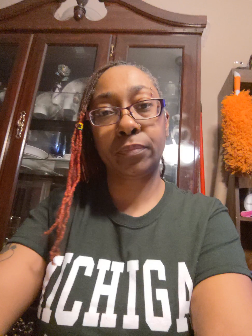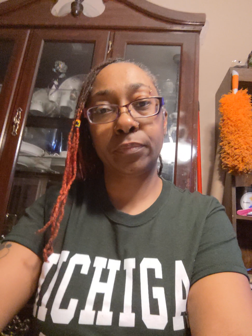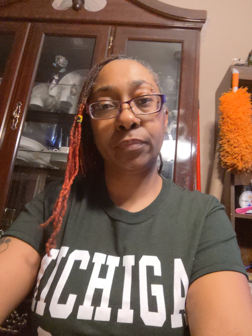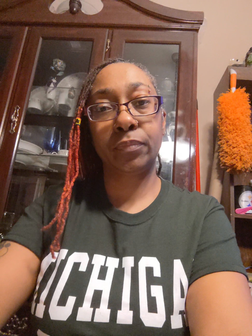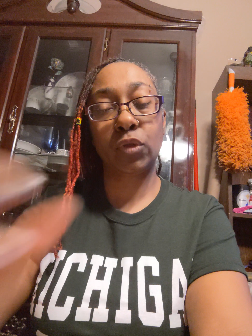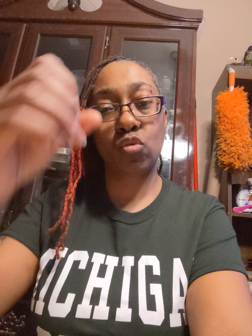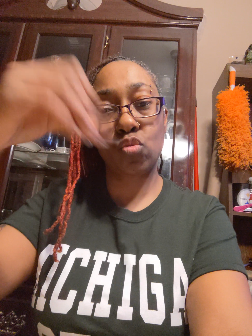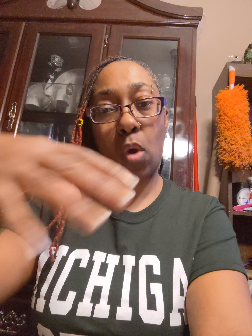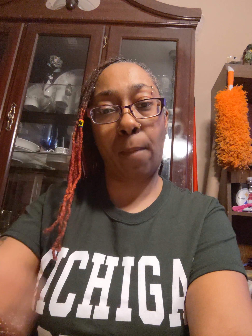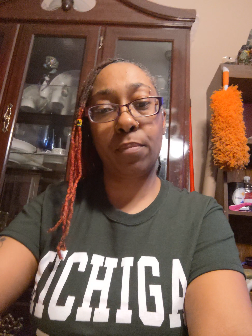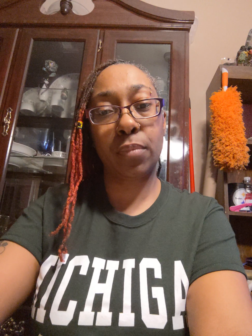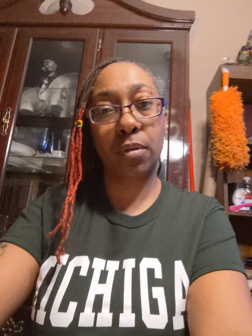drop